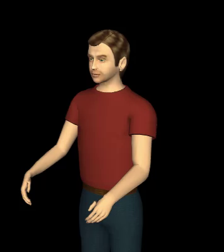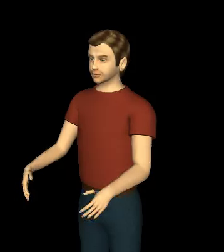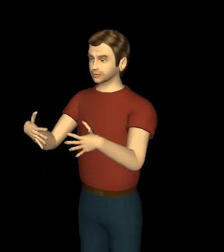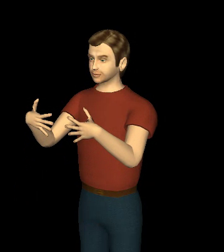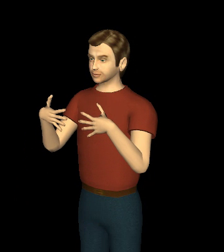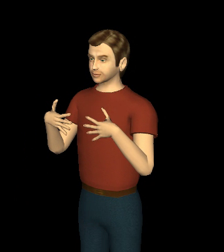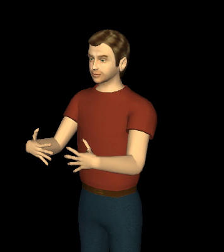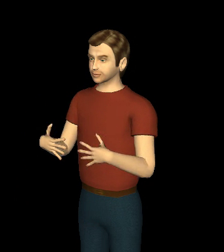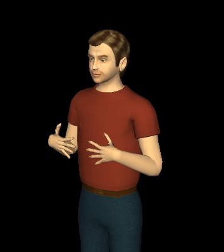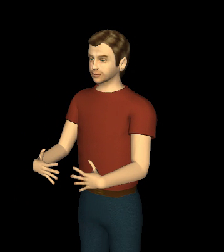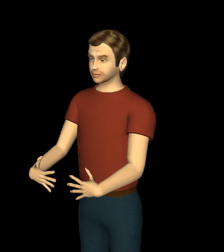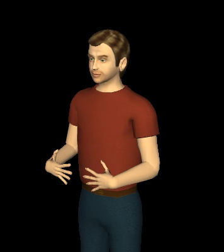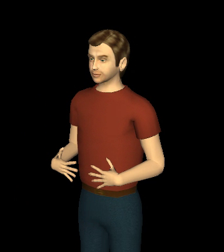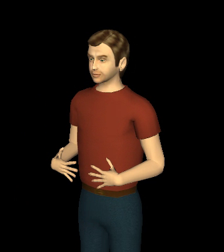جسم